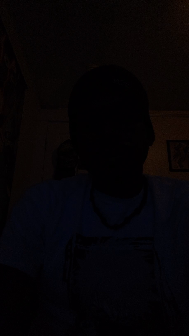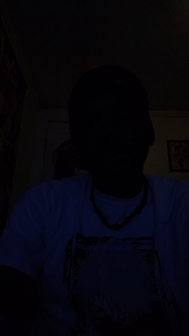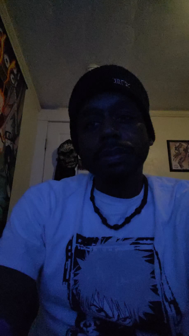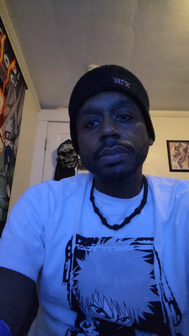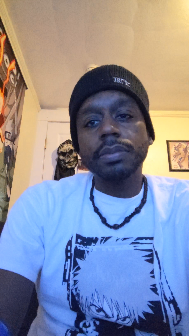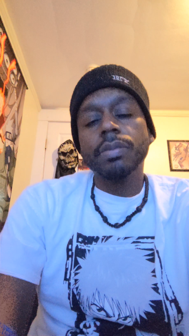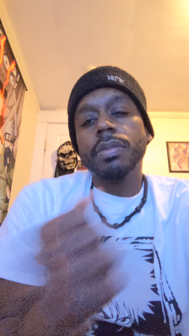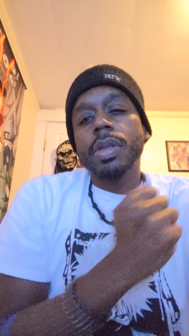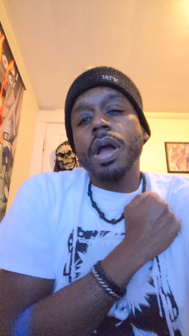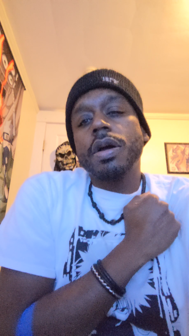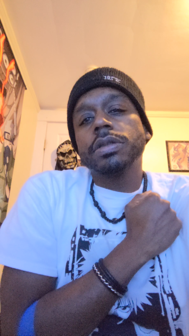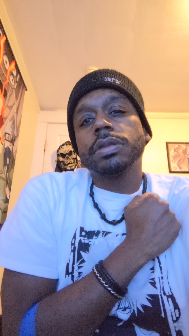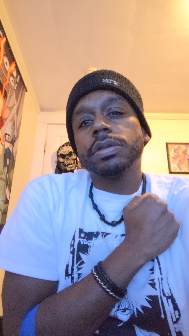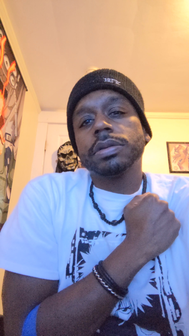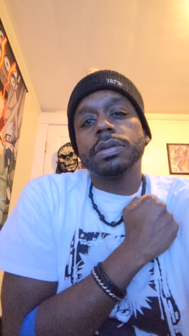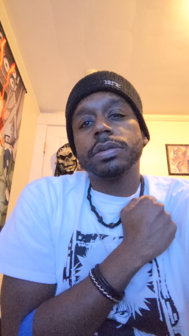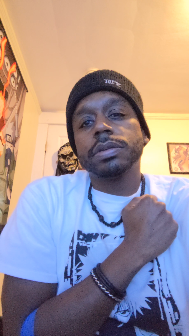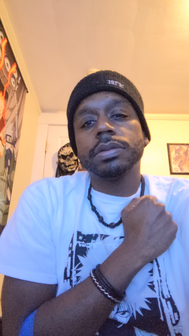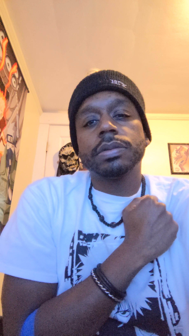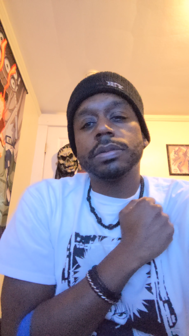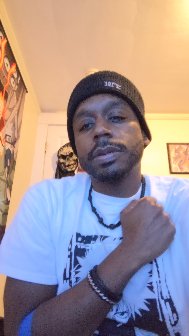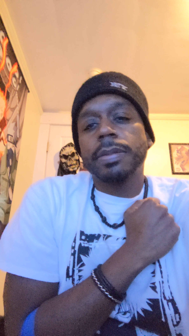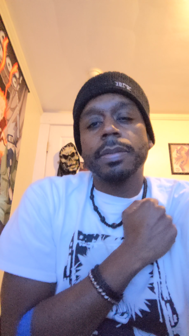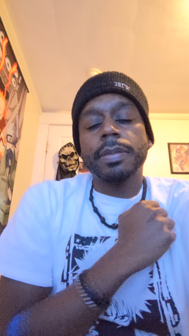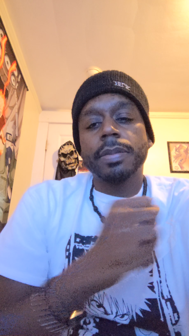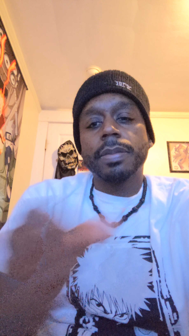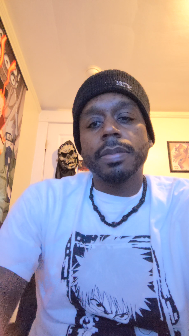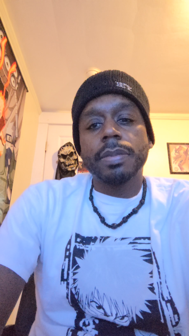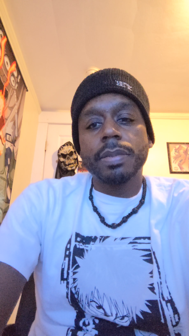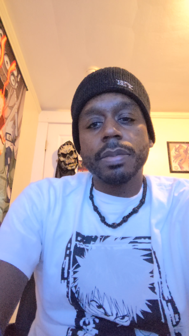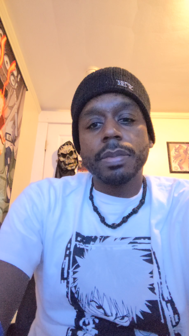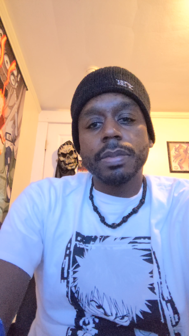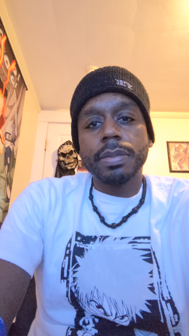hug